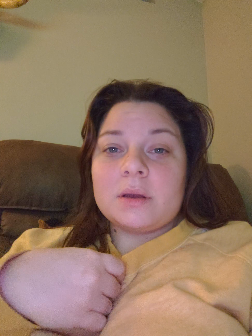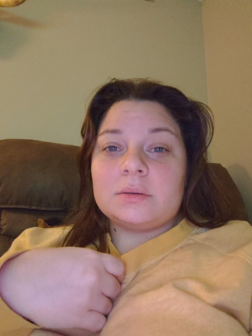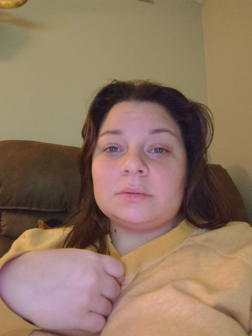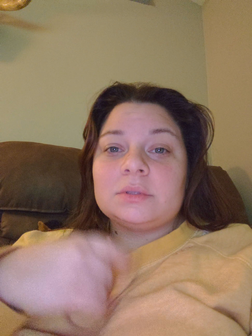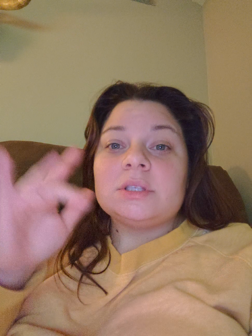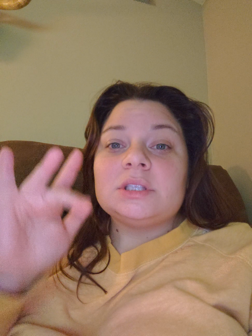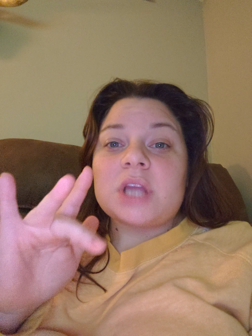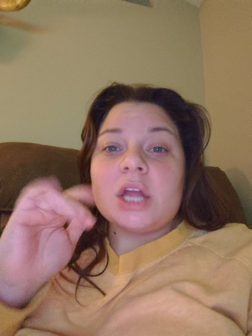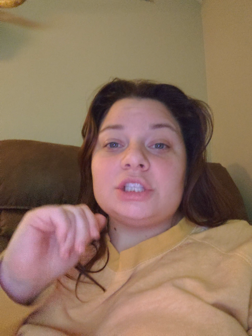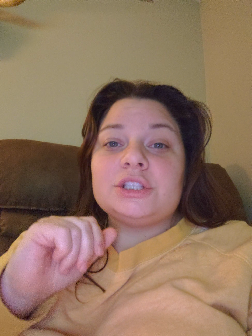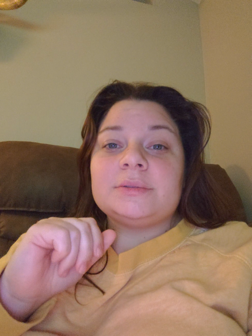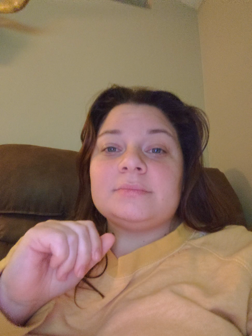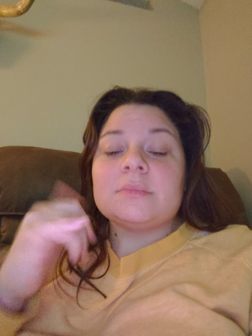touch